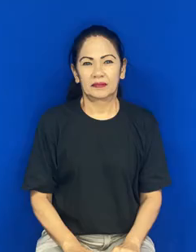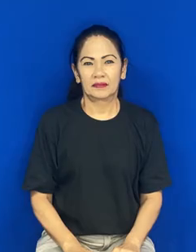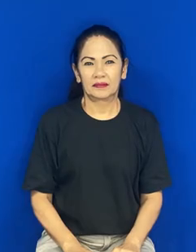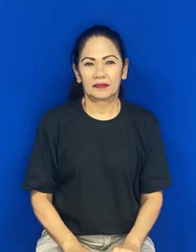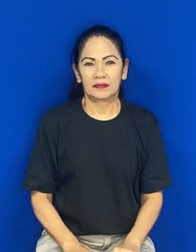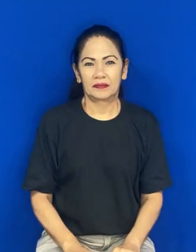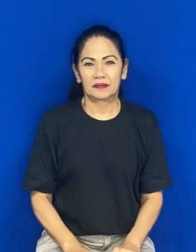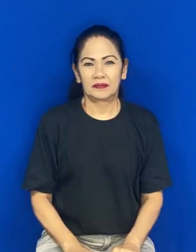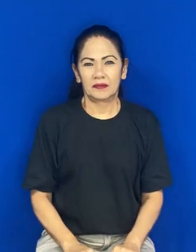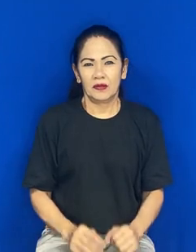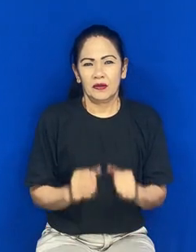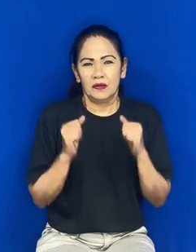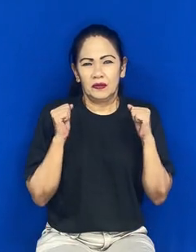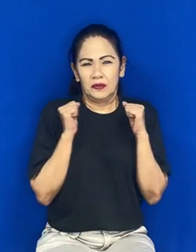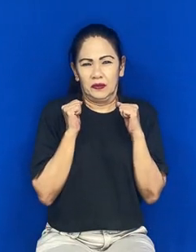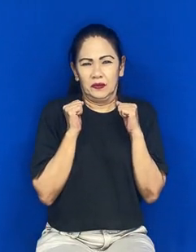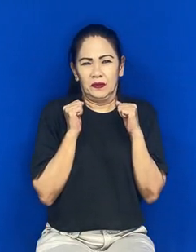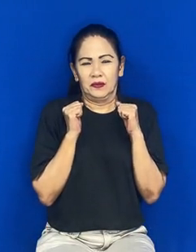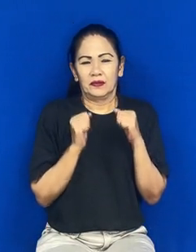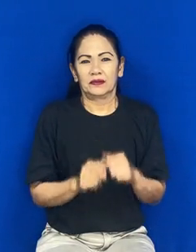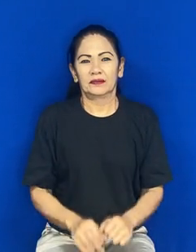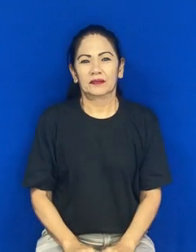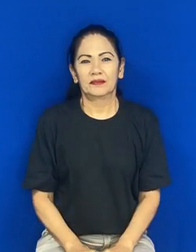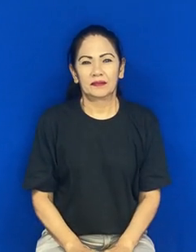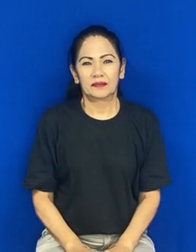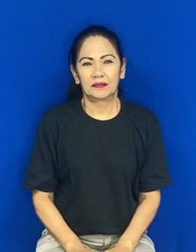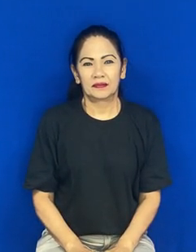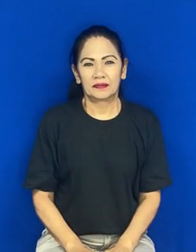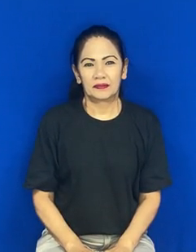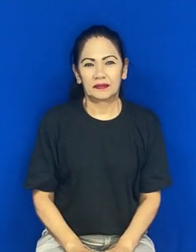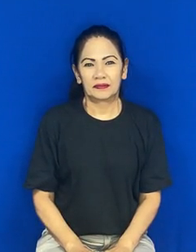cold